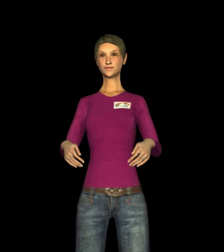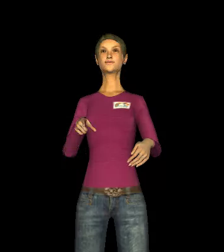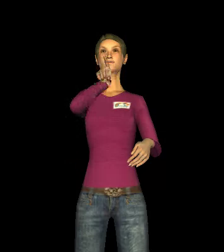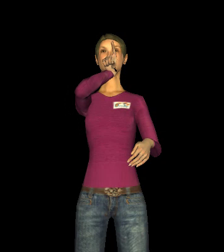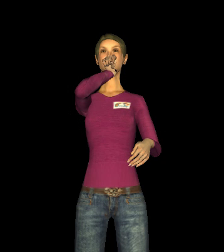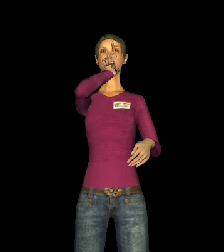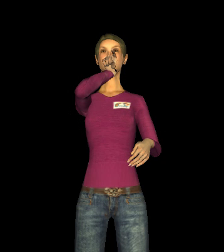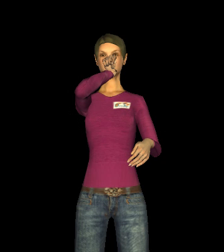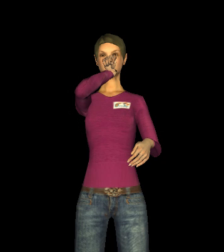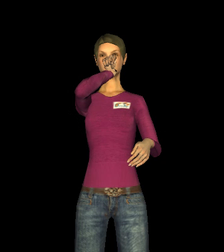دجاجة